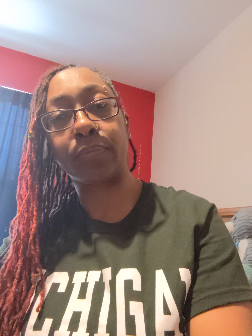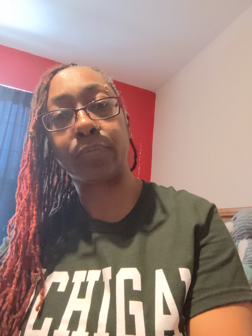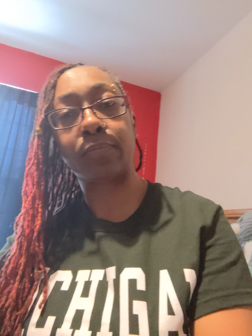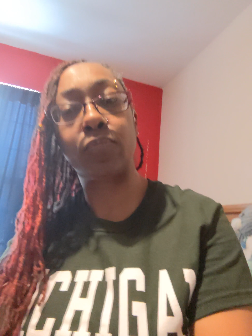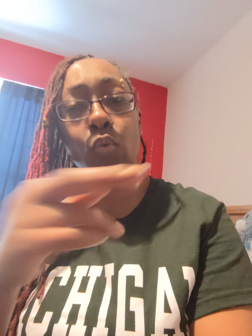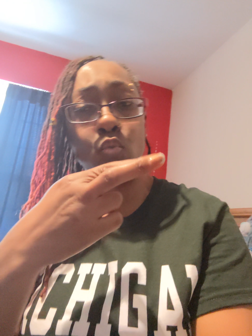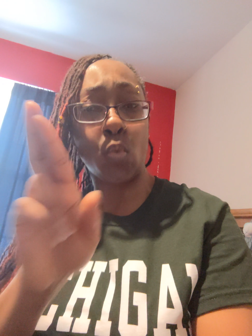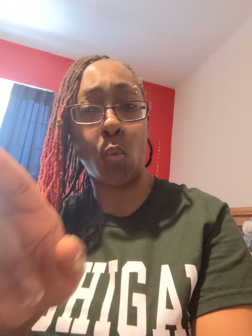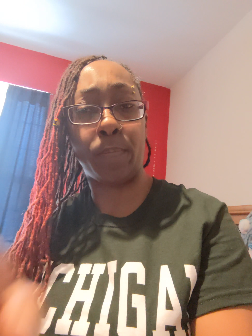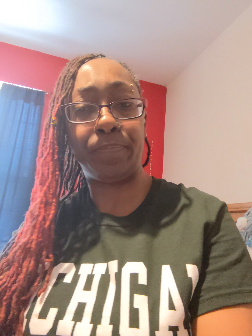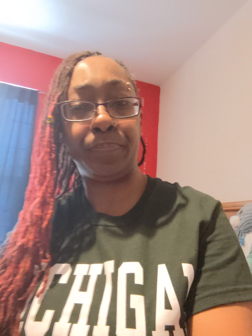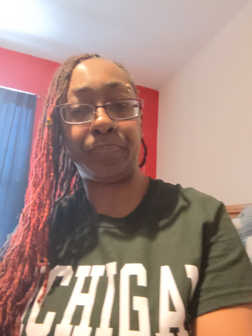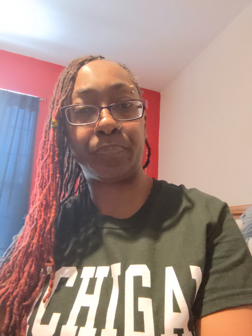room